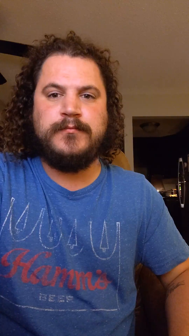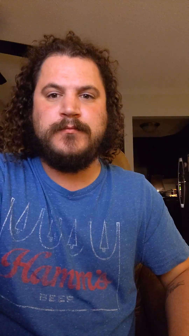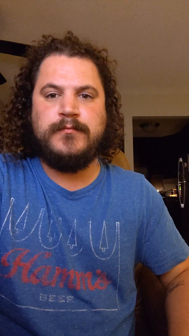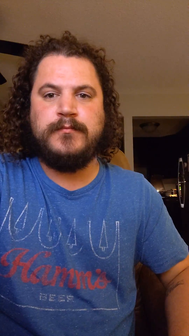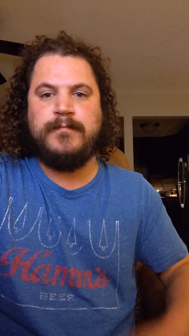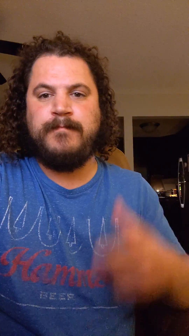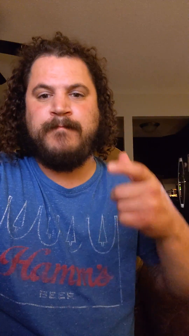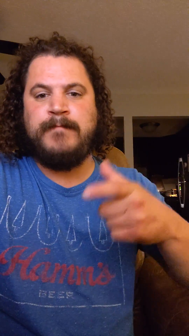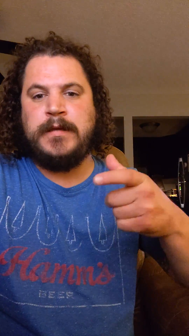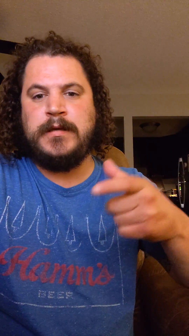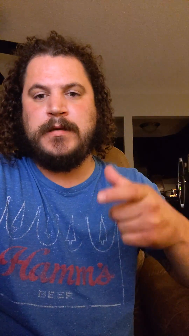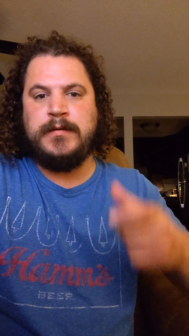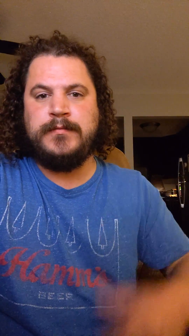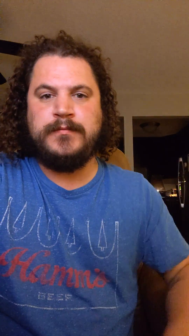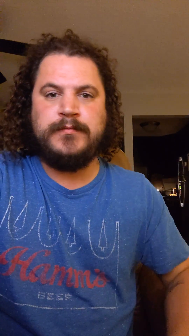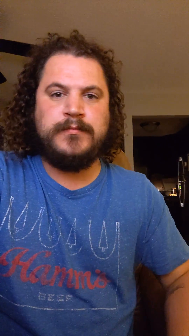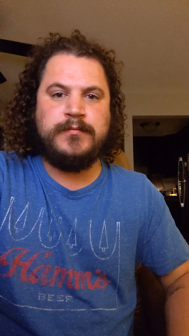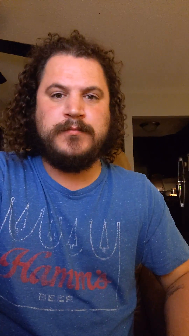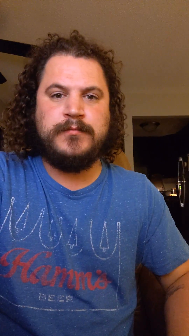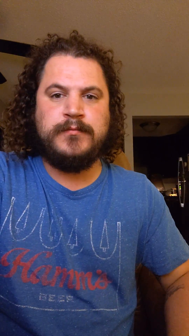plate